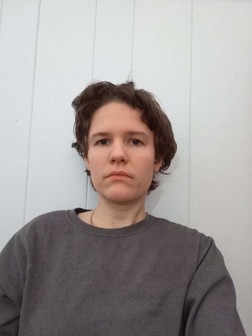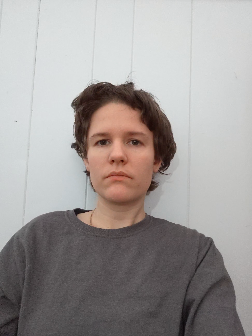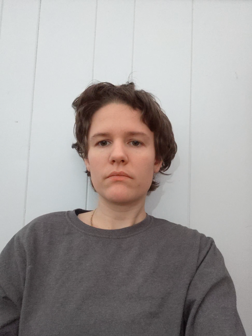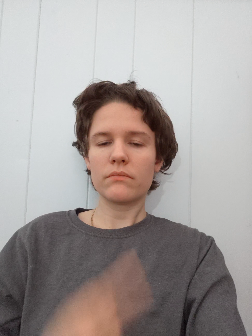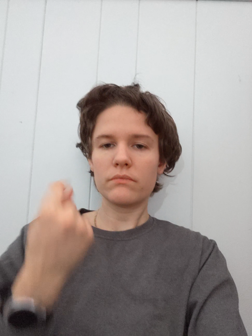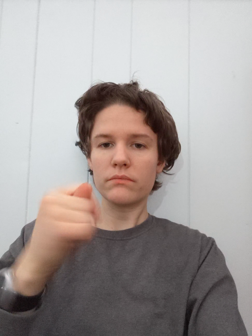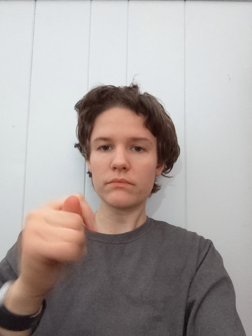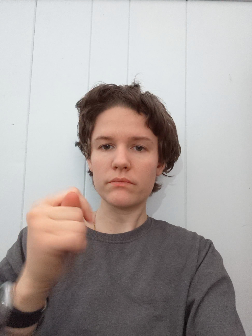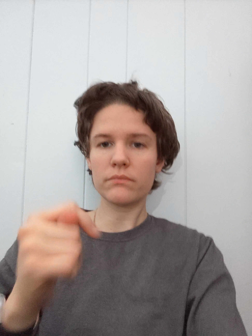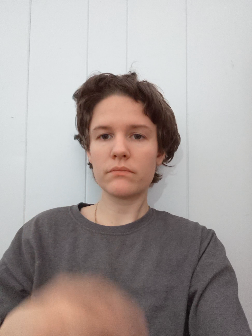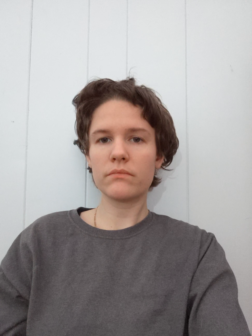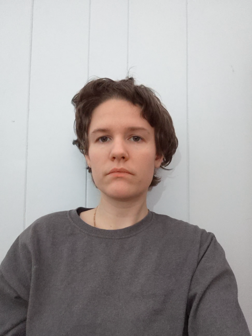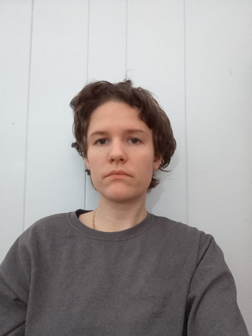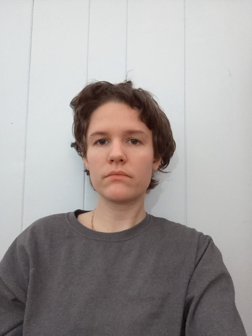toy